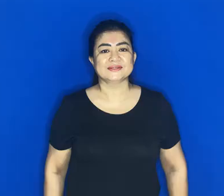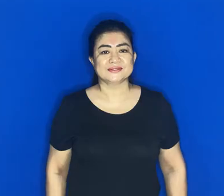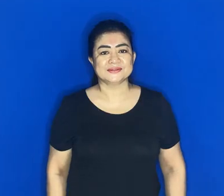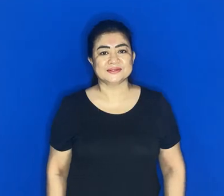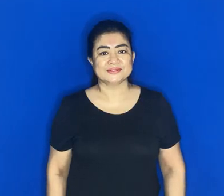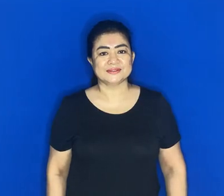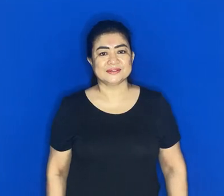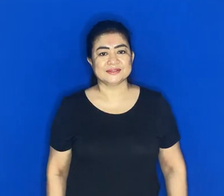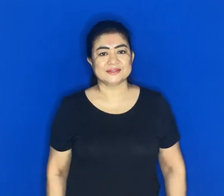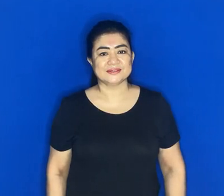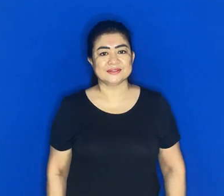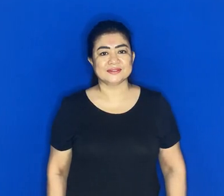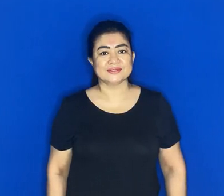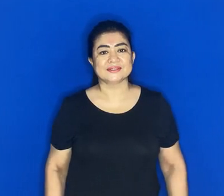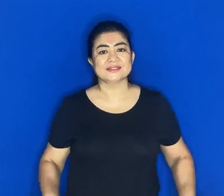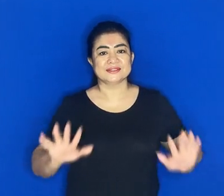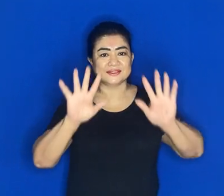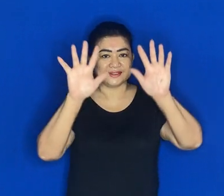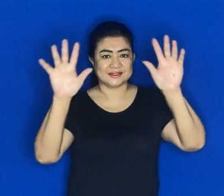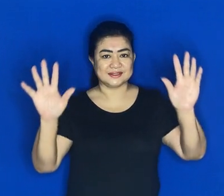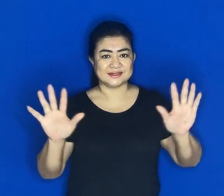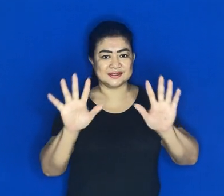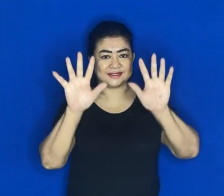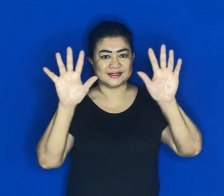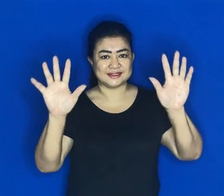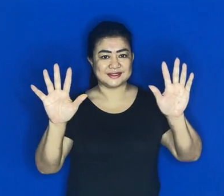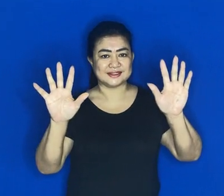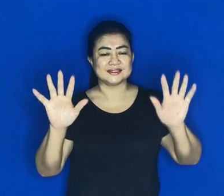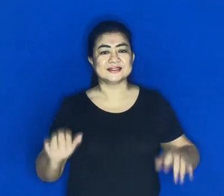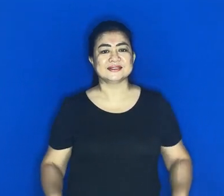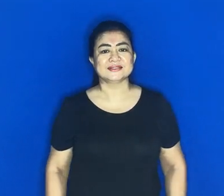sunday